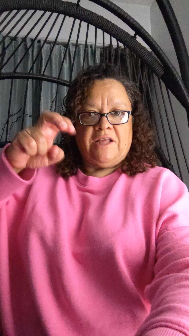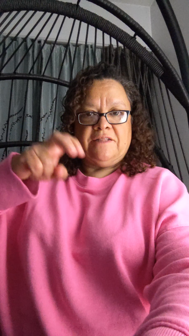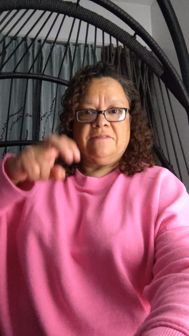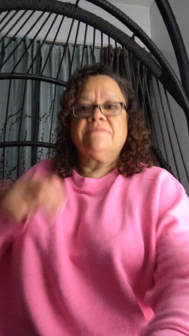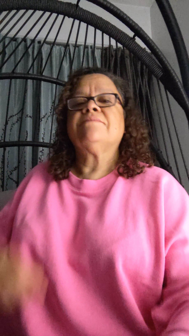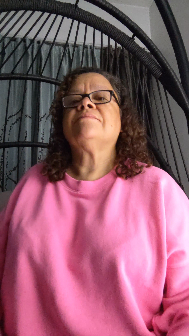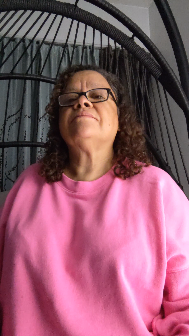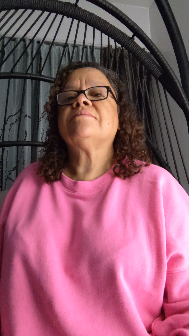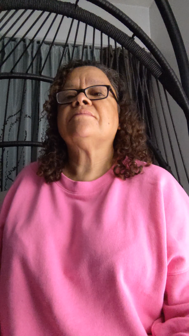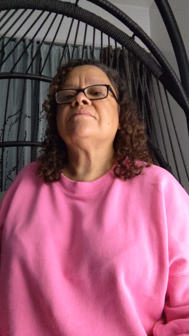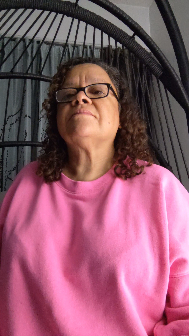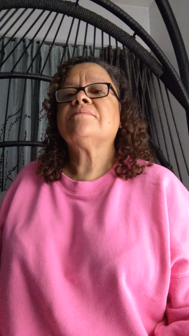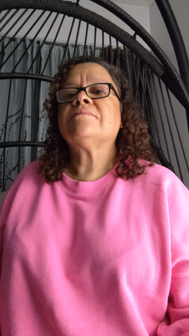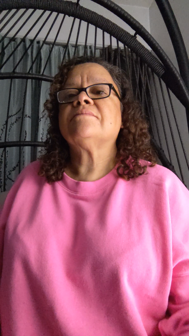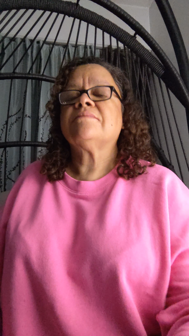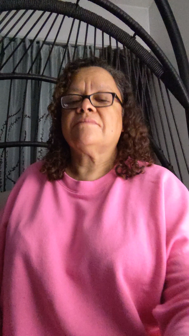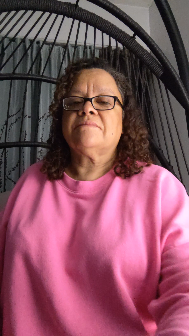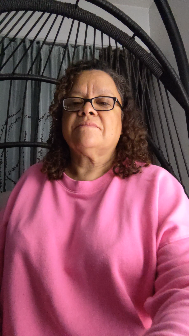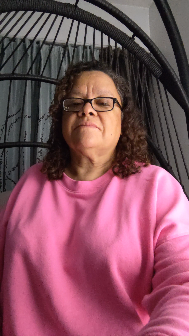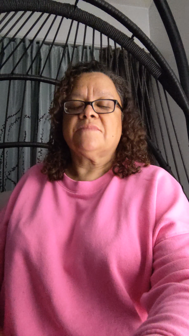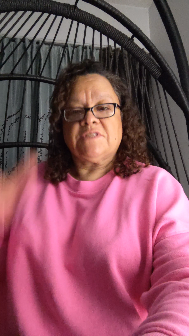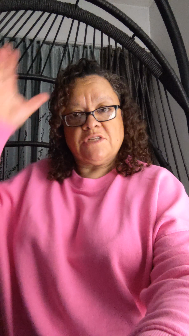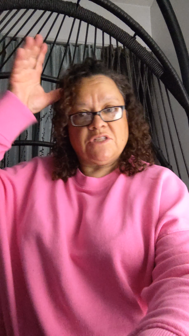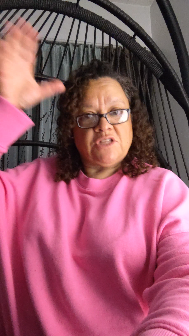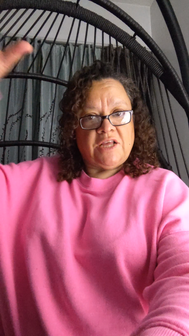deer